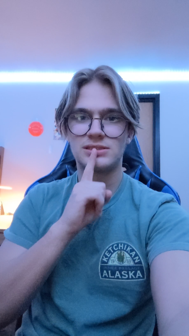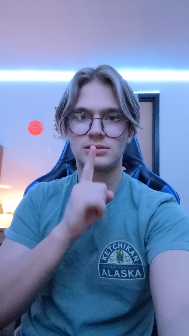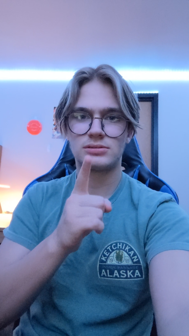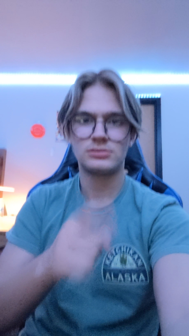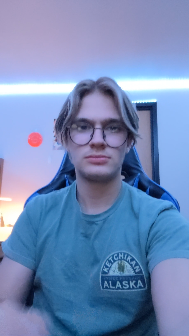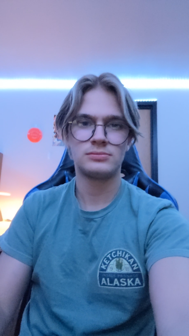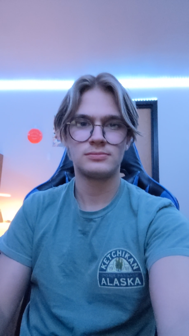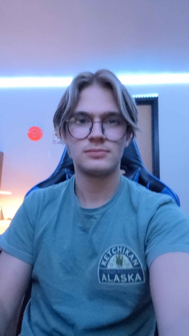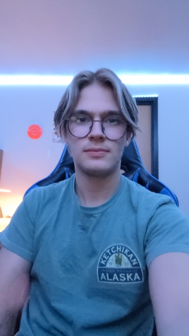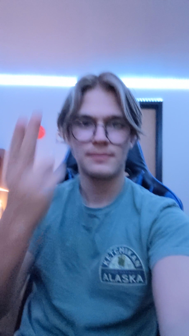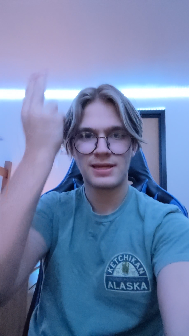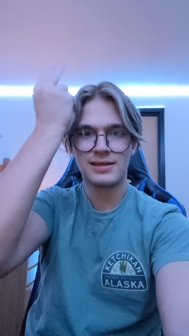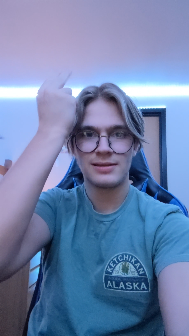bunny